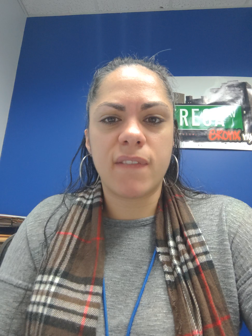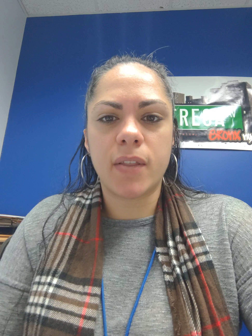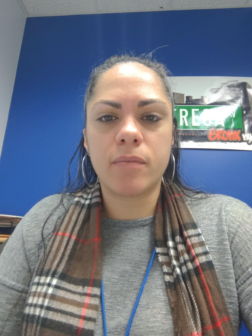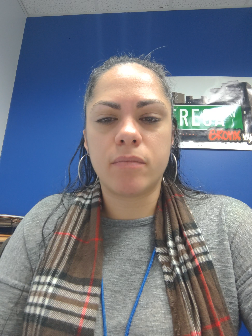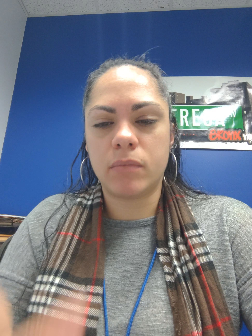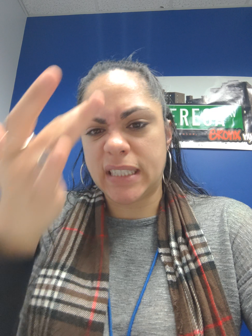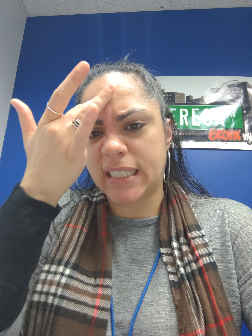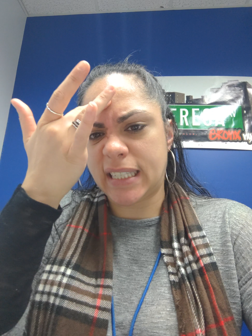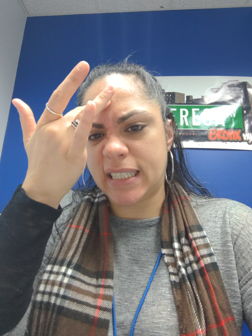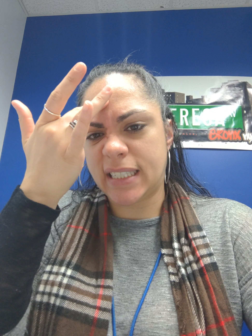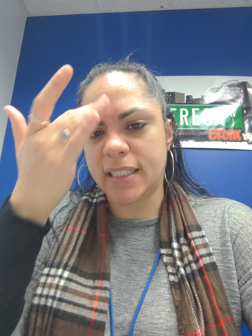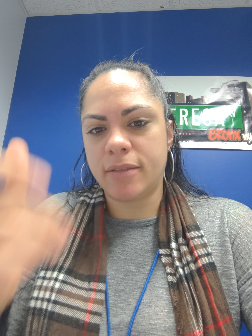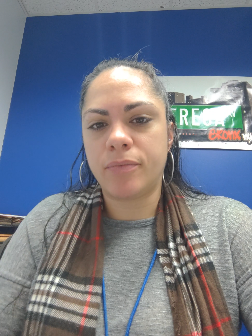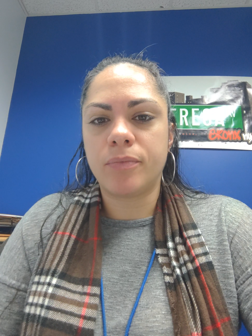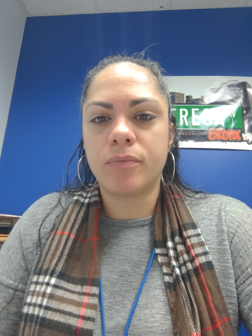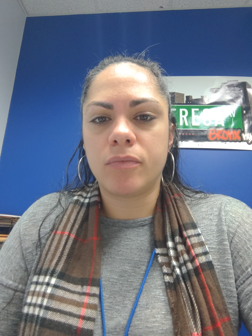sick